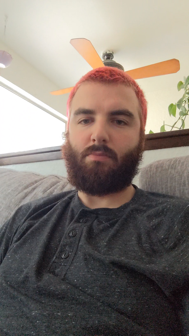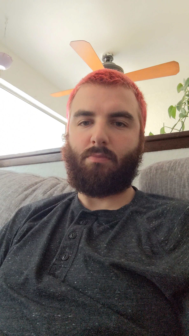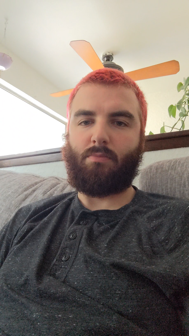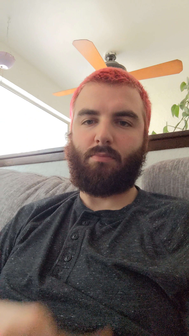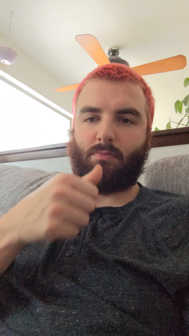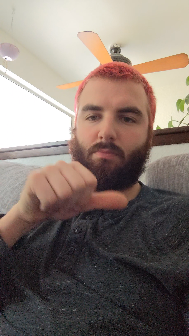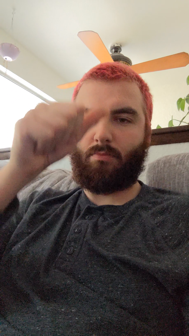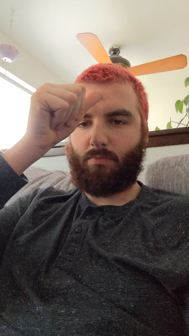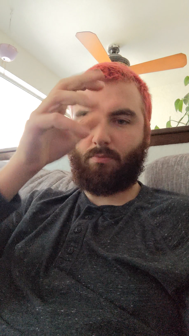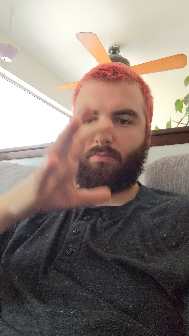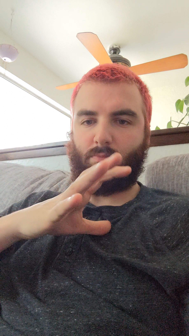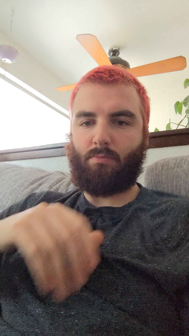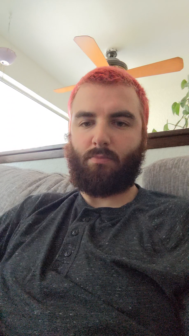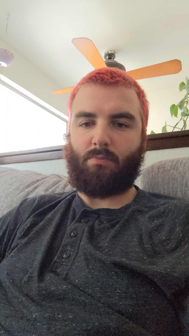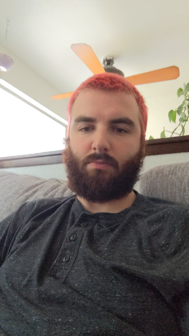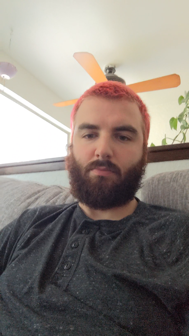mailman